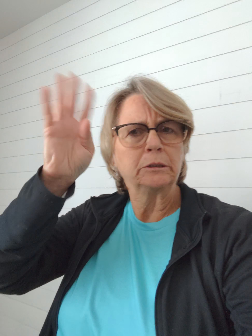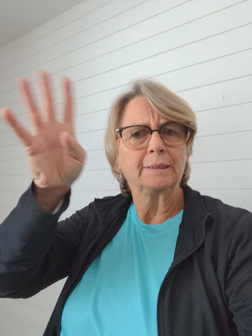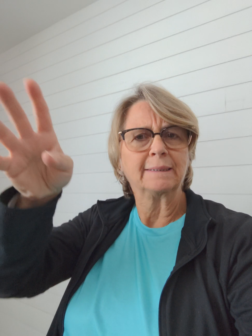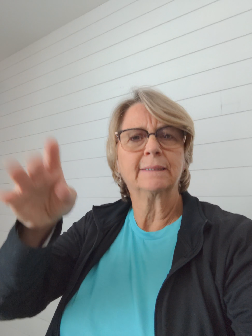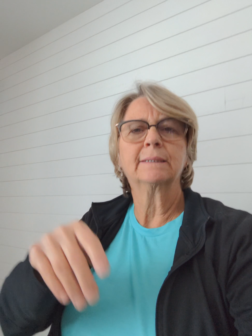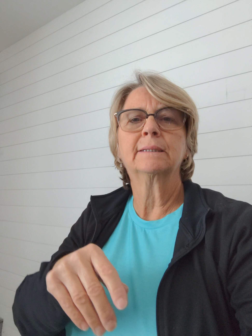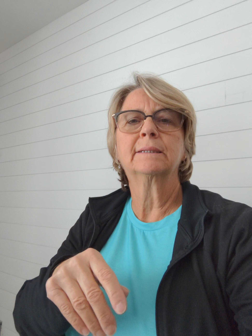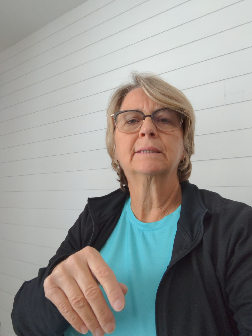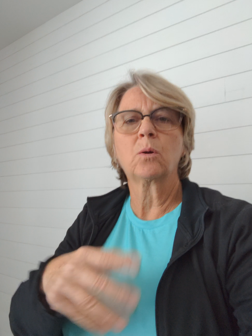pretend